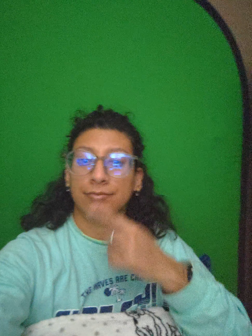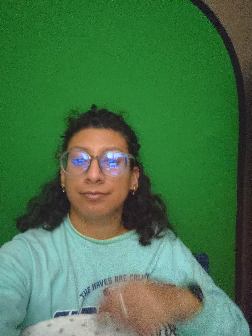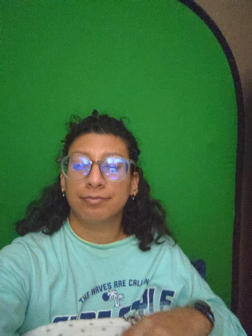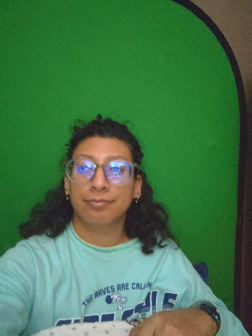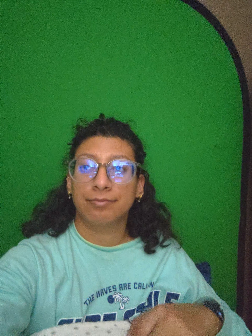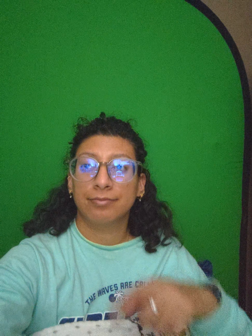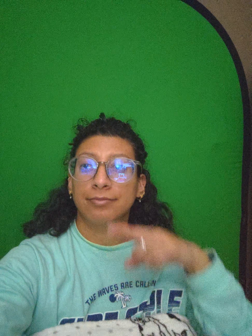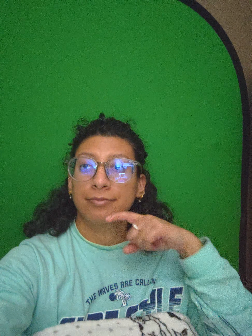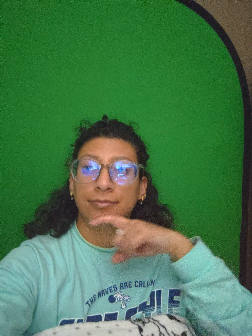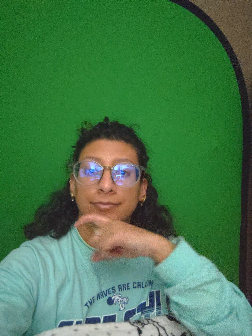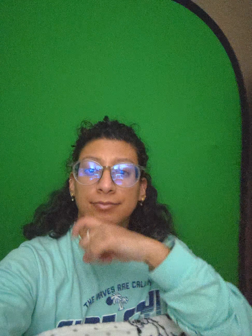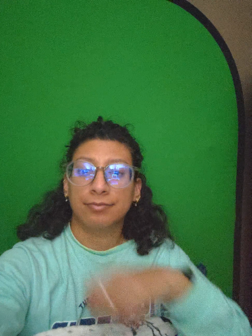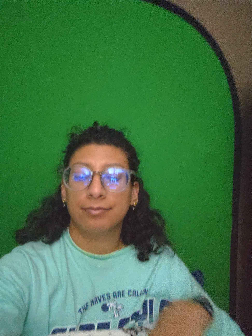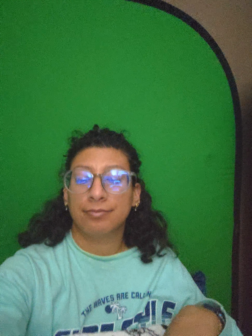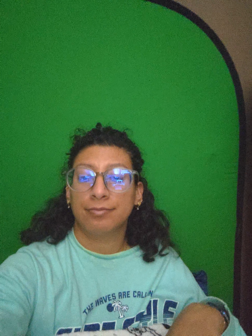cereal